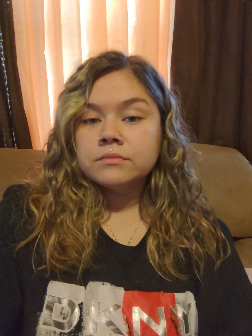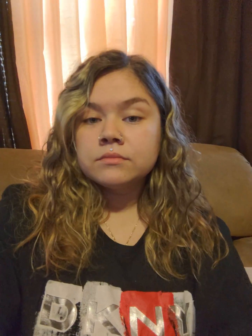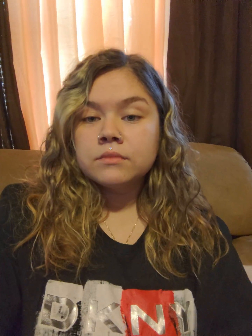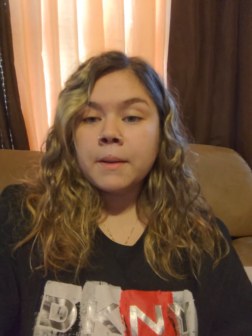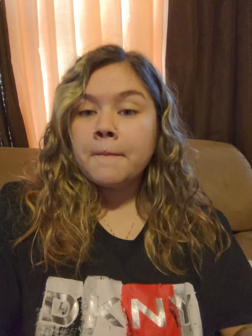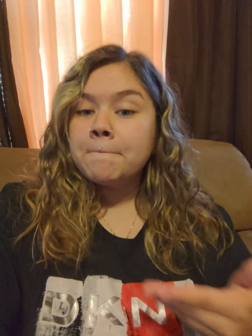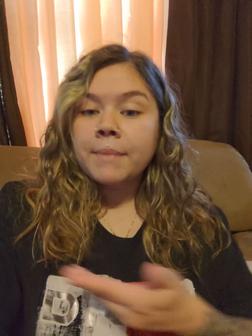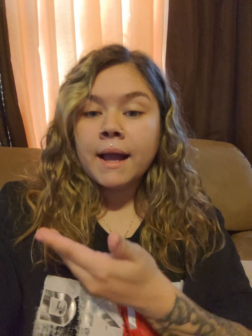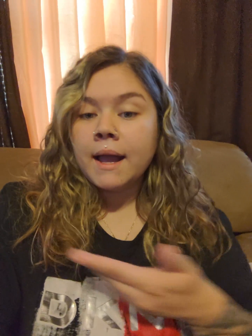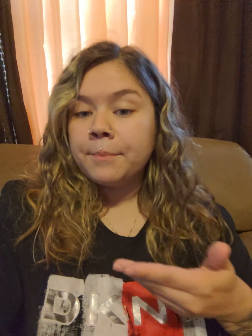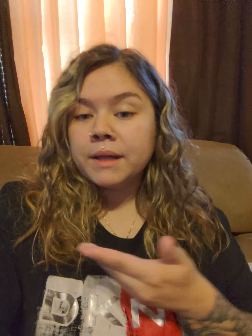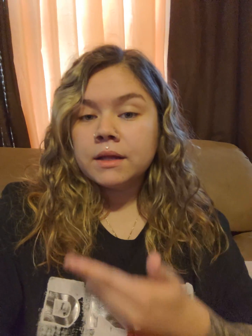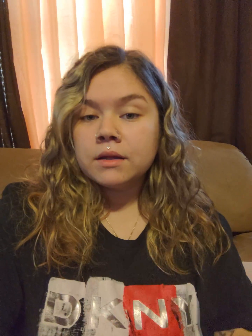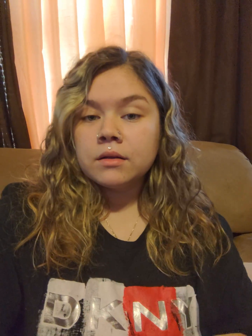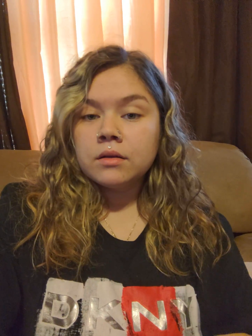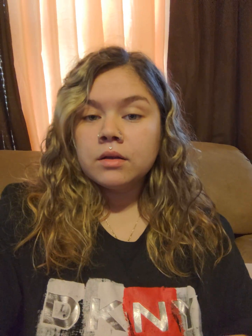baby